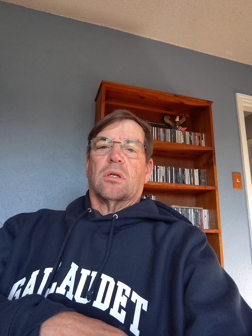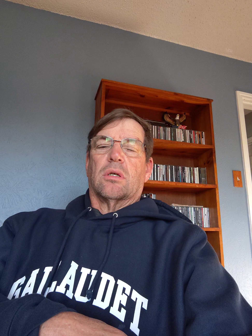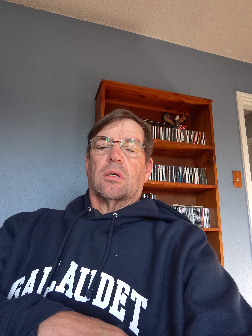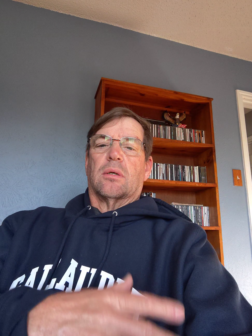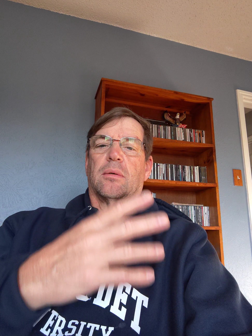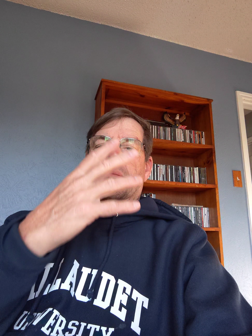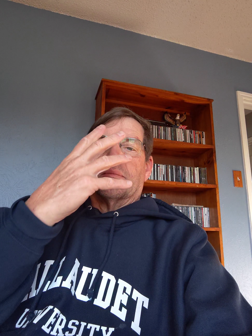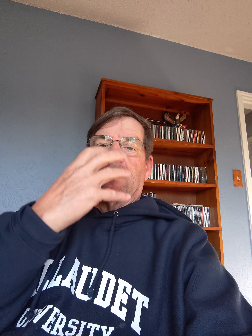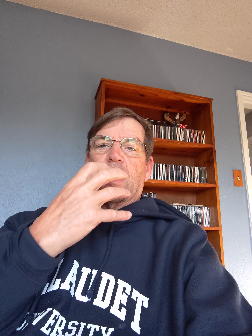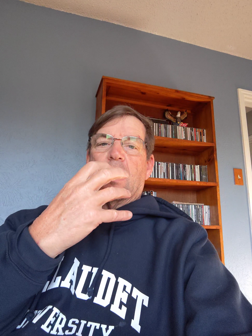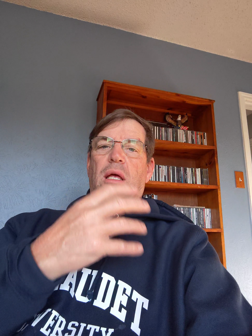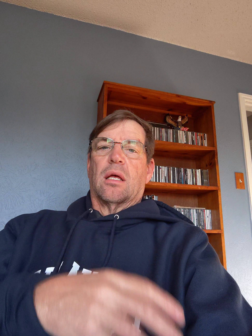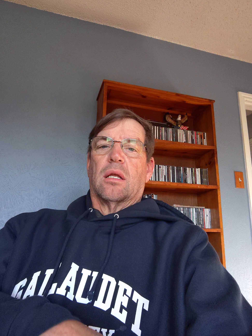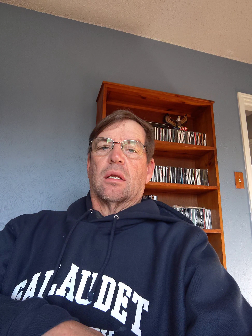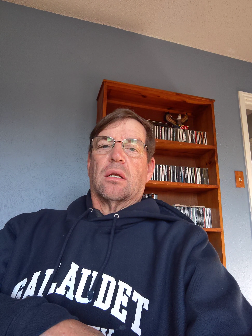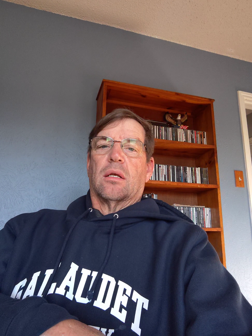mad